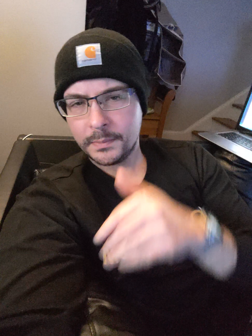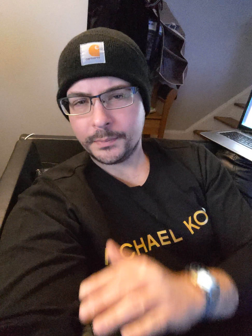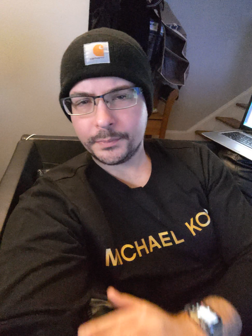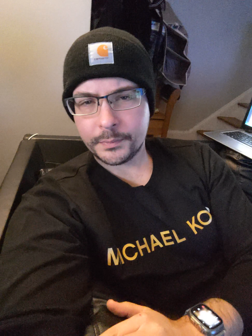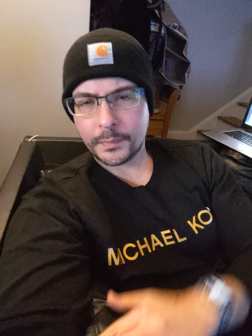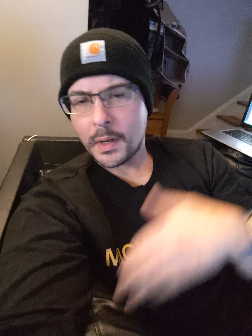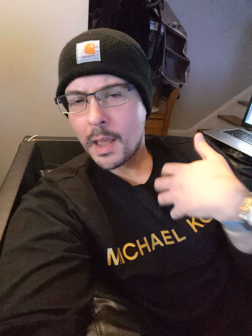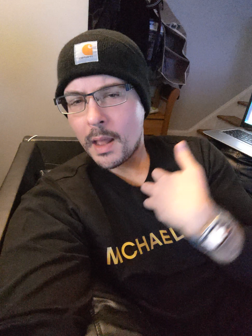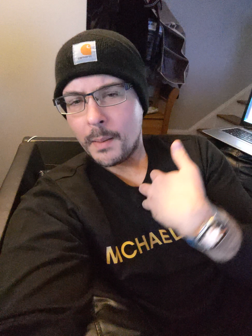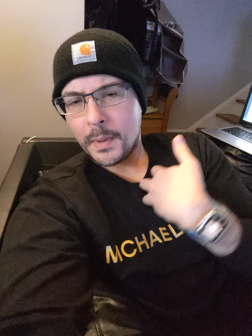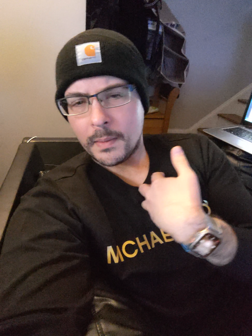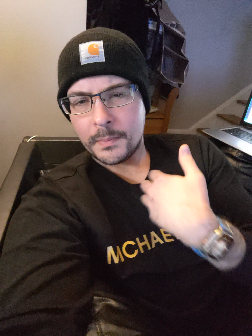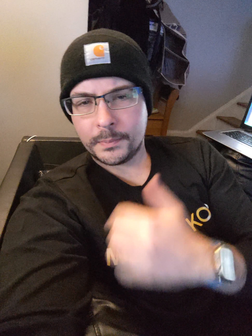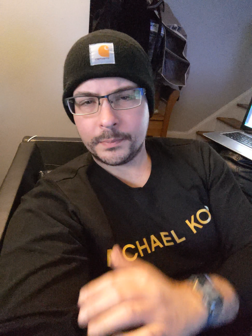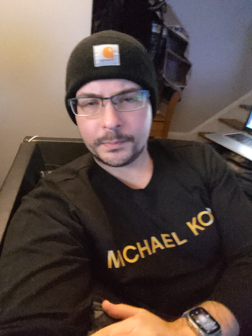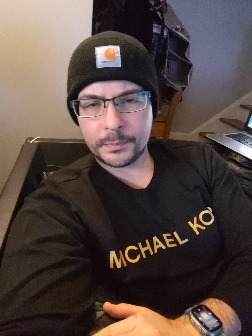animal